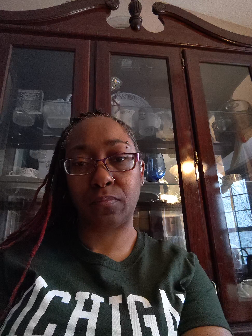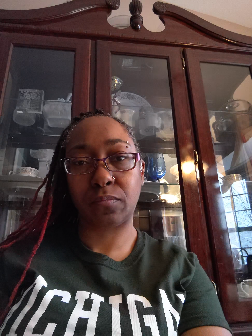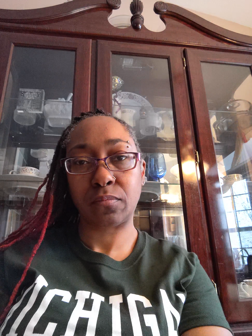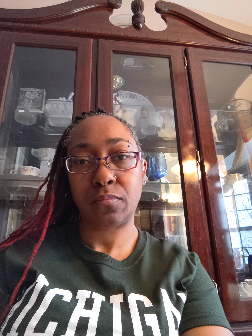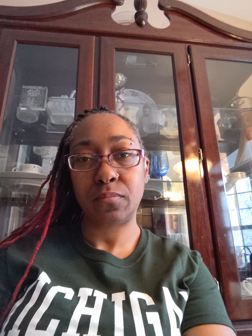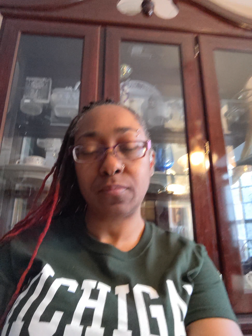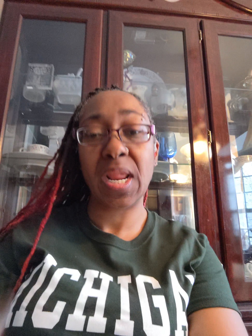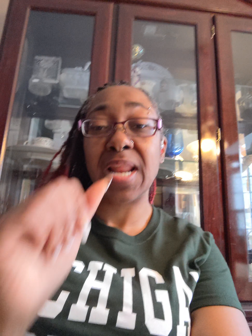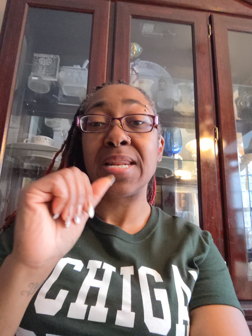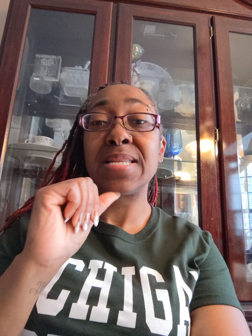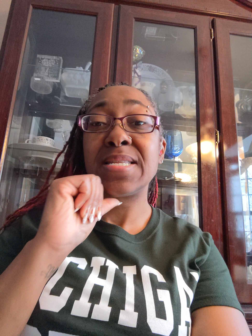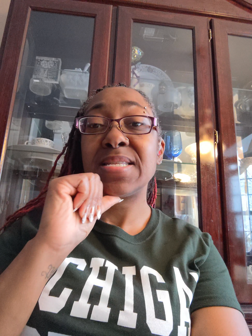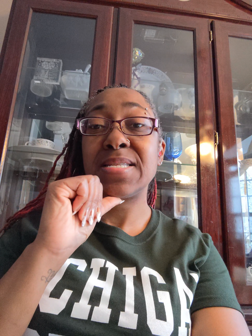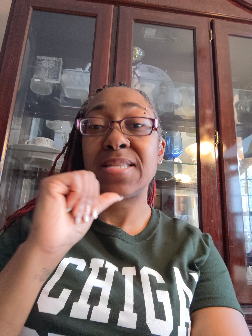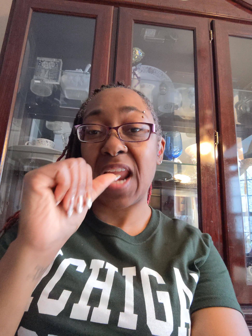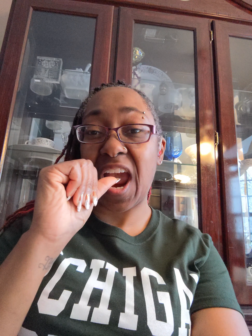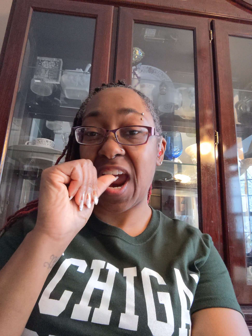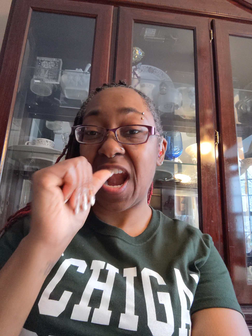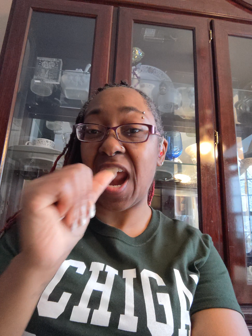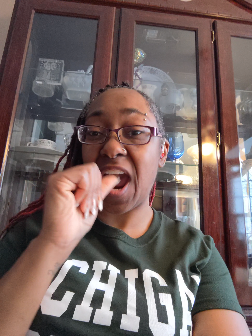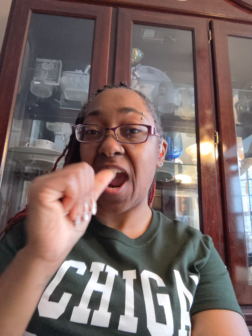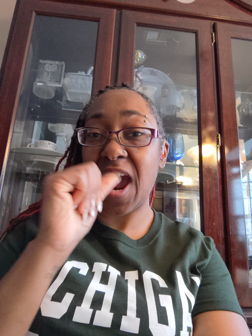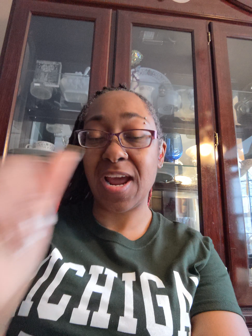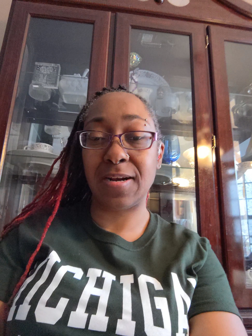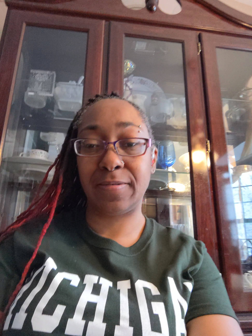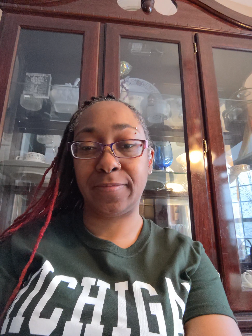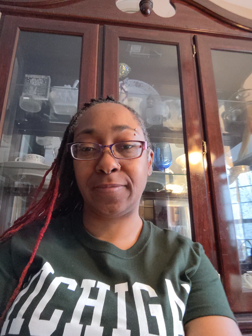nuts